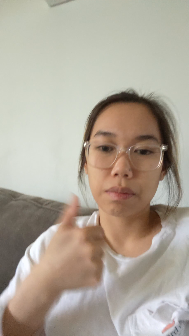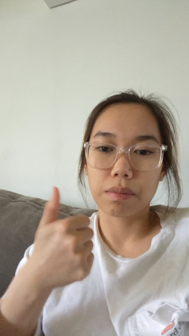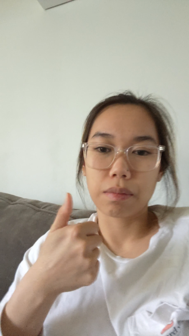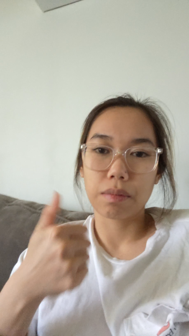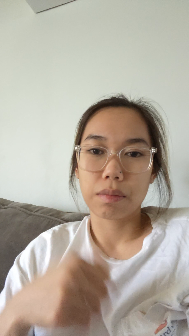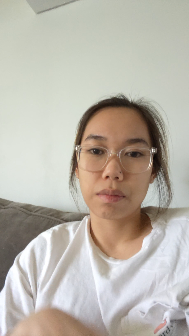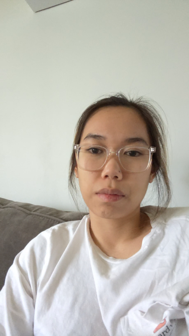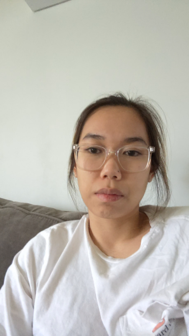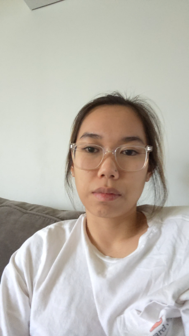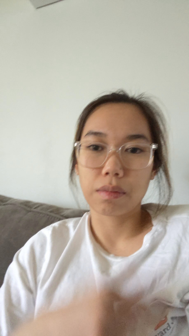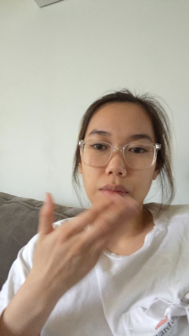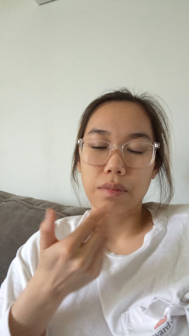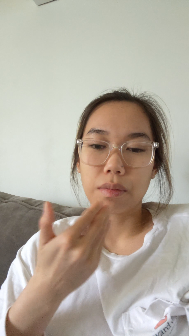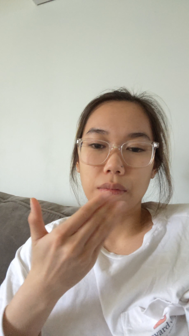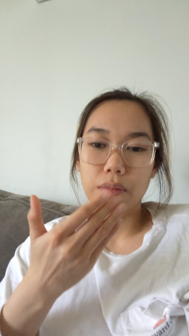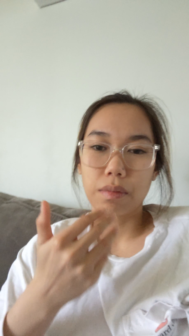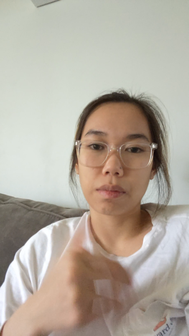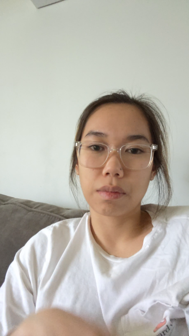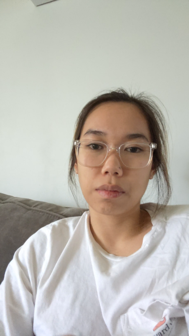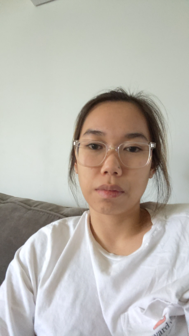butterfly